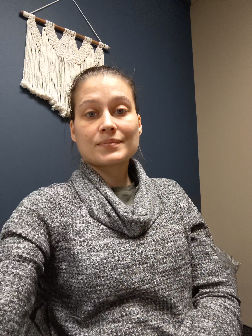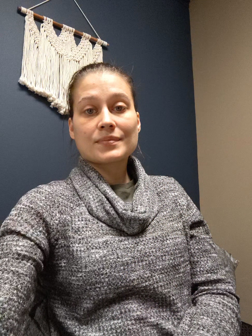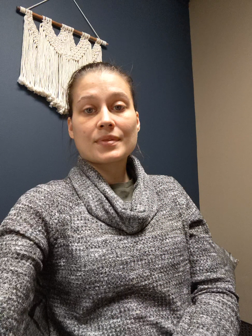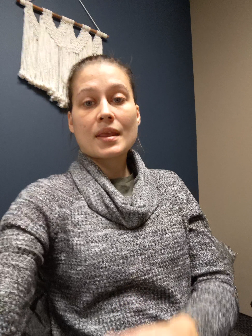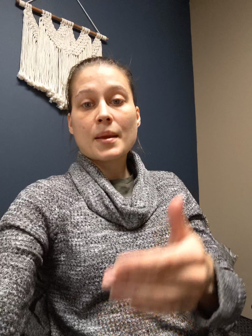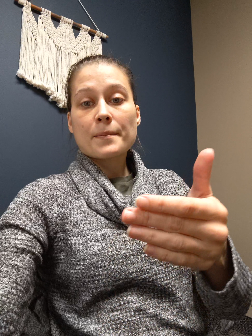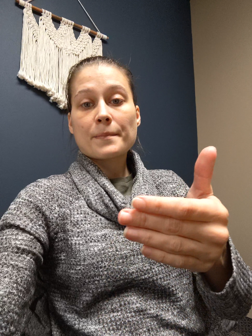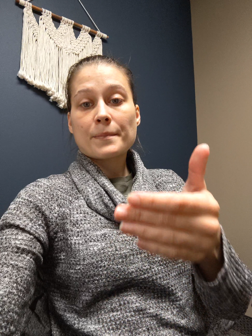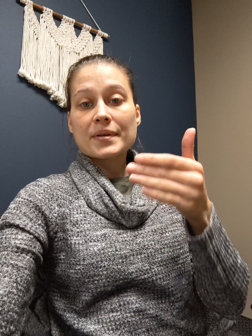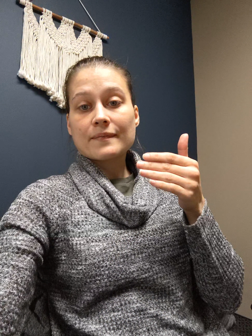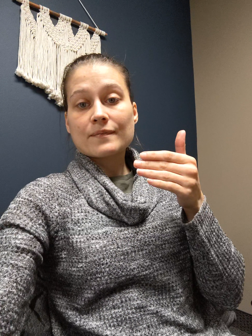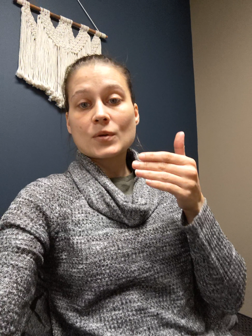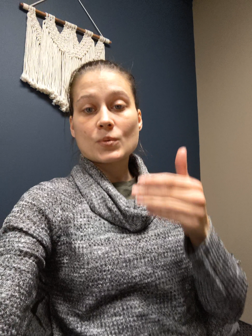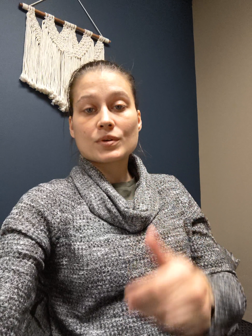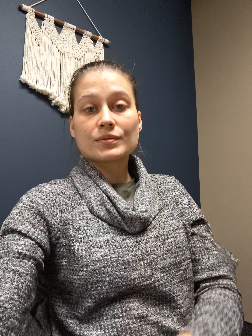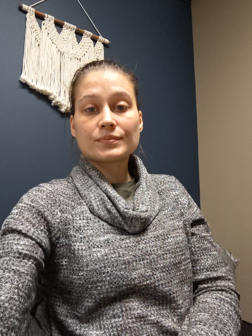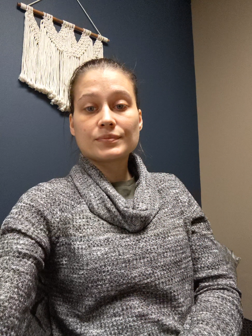before